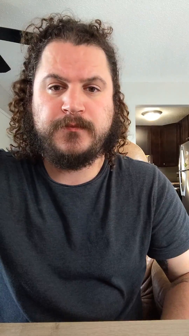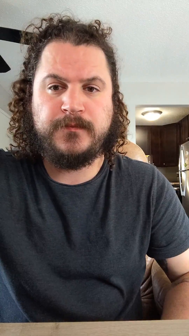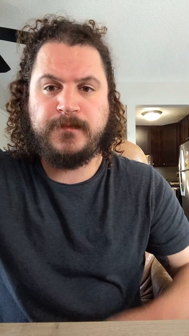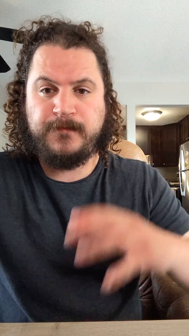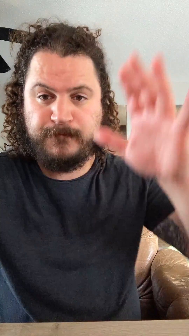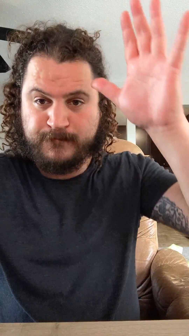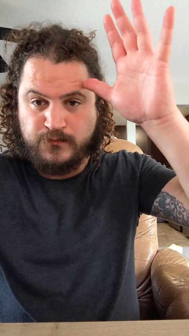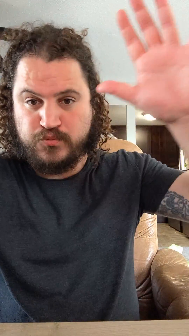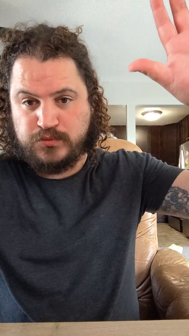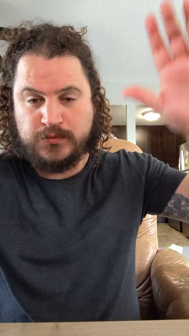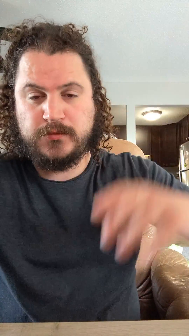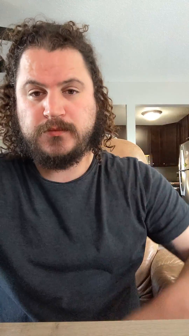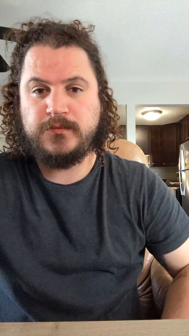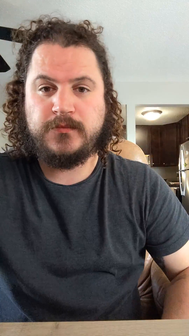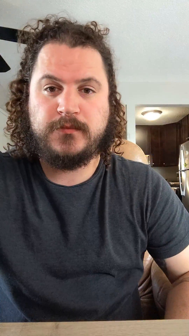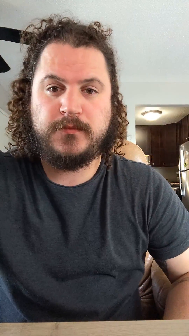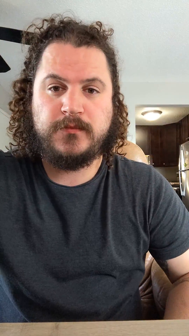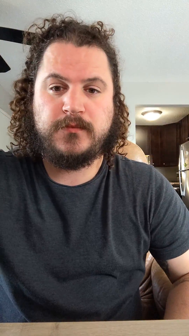moose